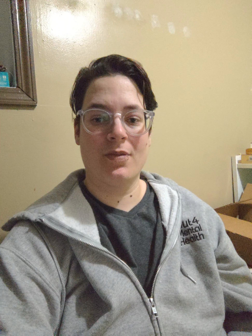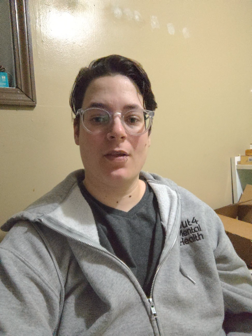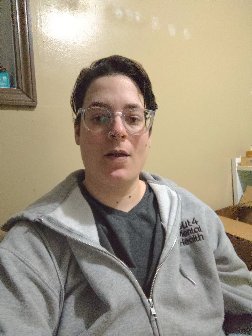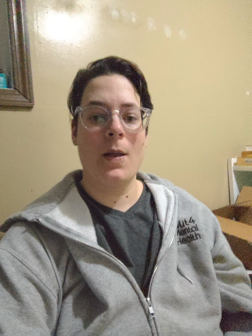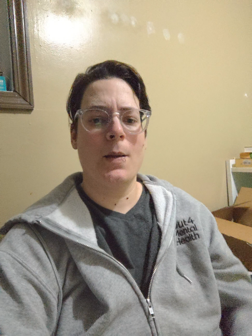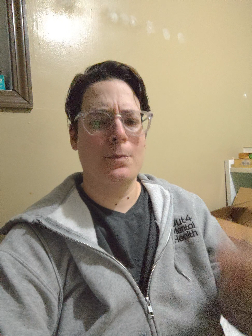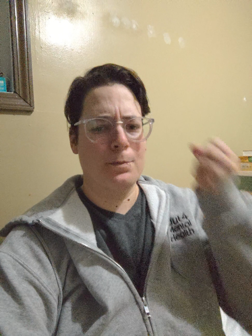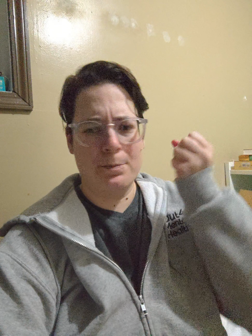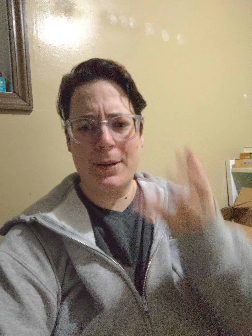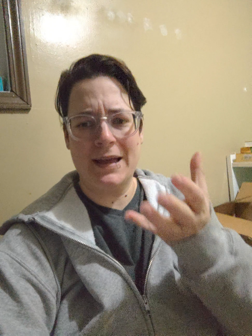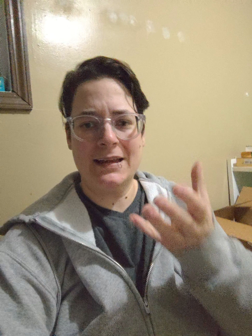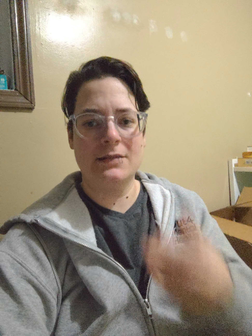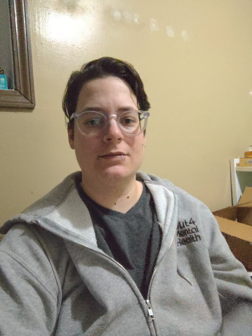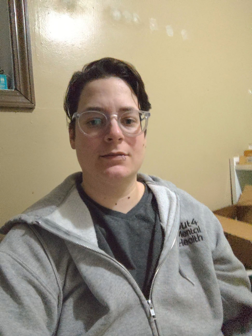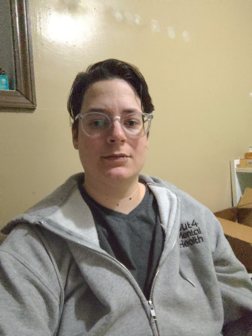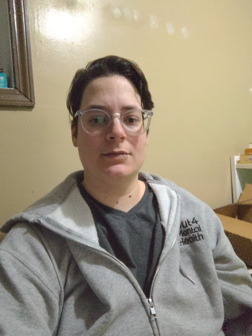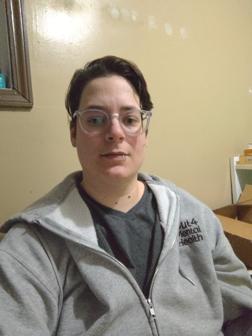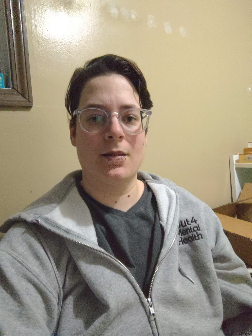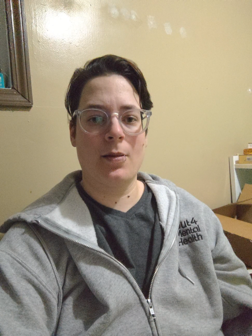many